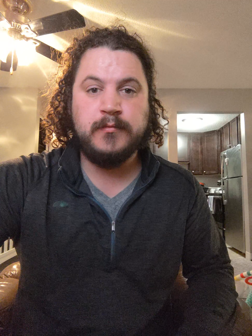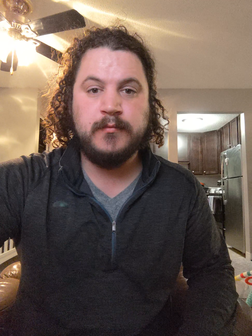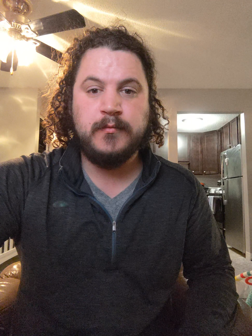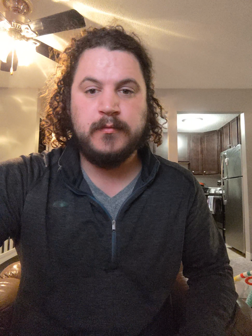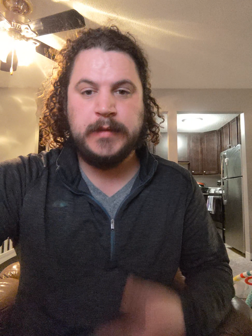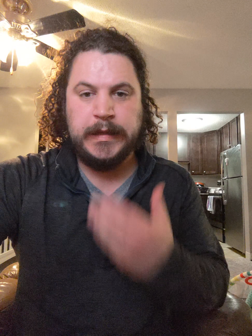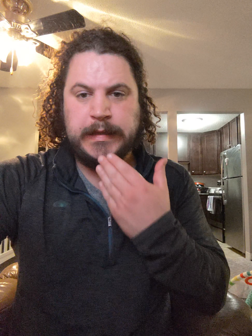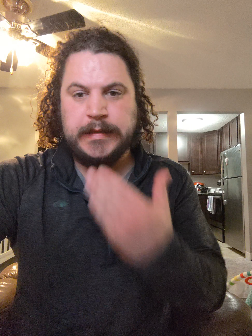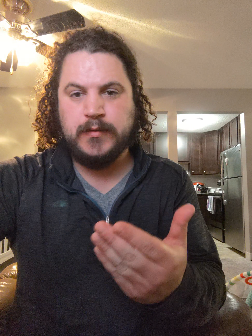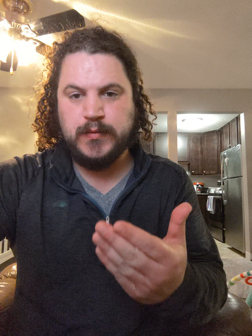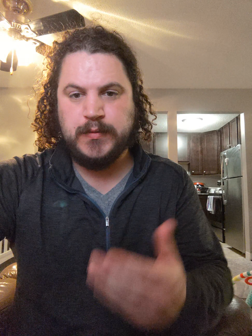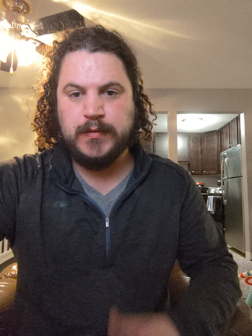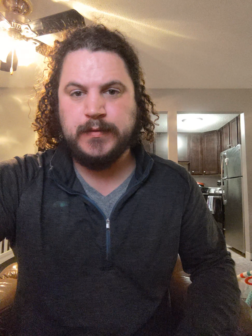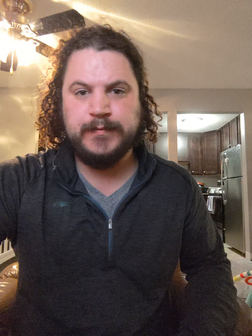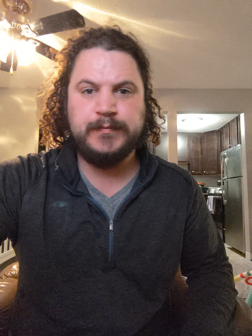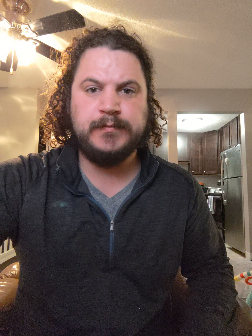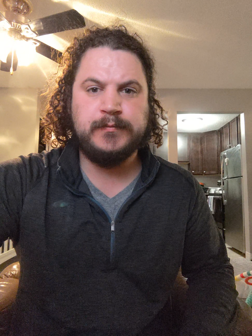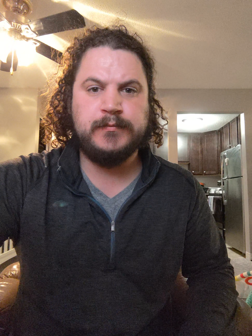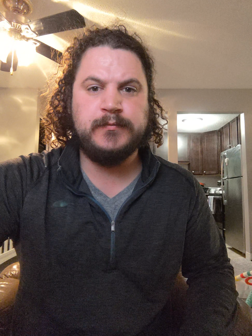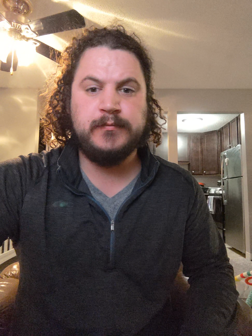thank you